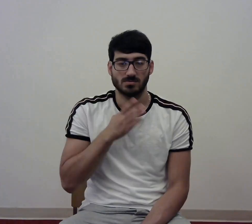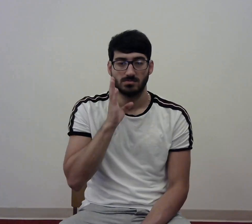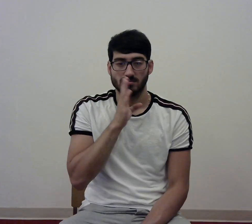ana